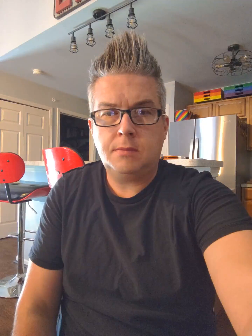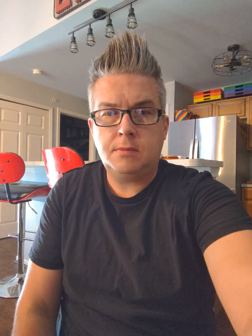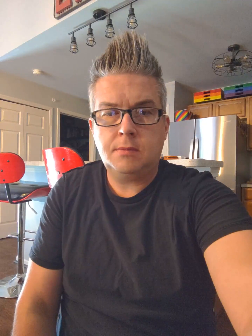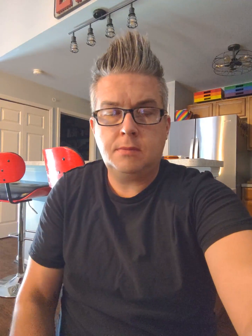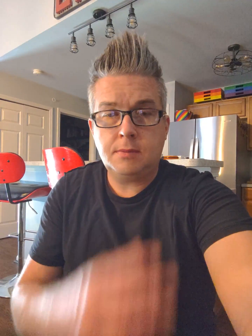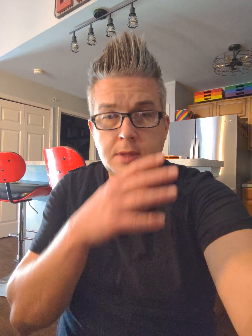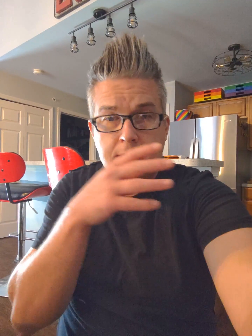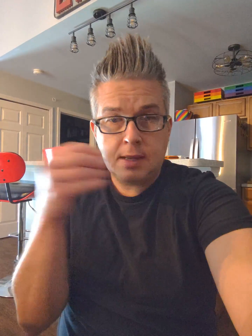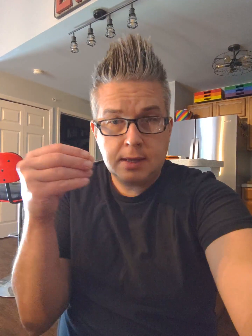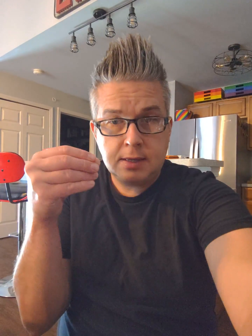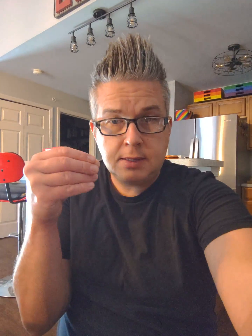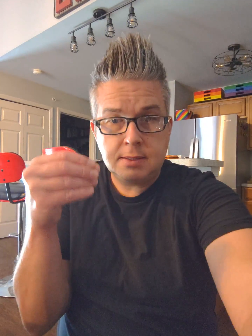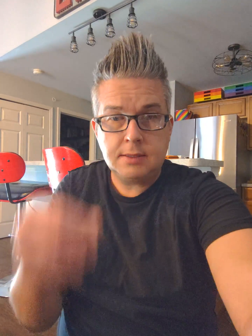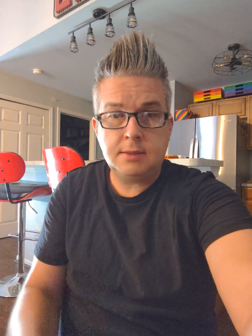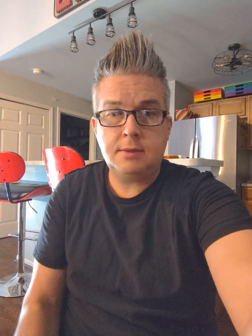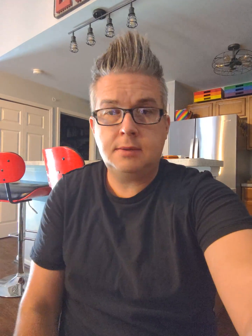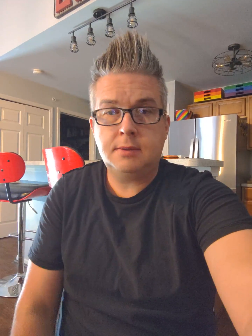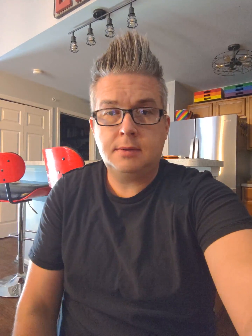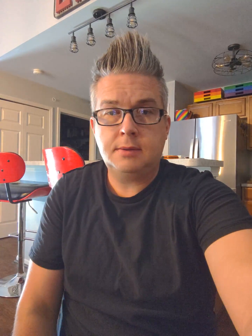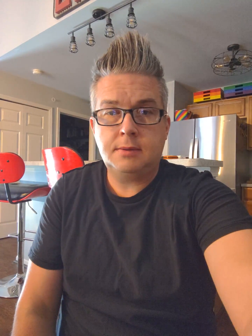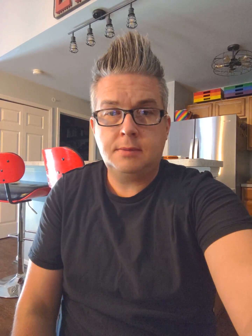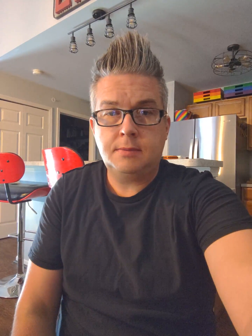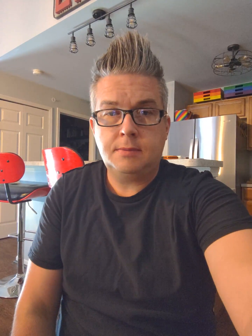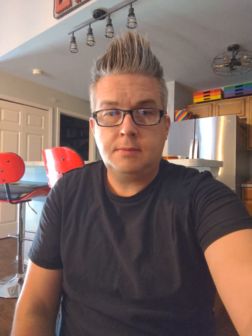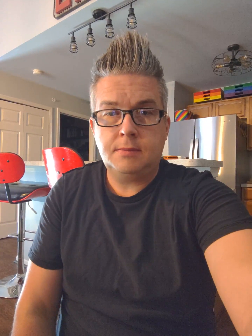and